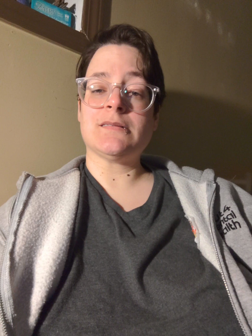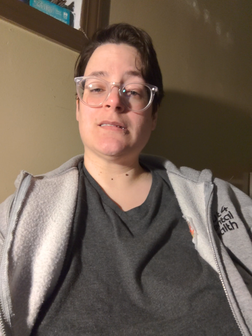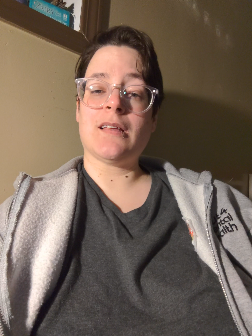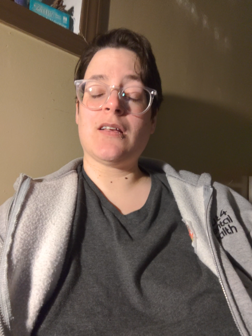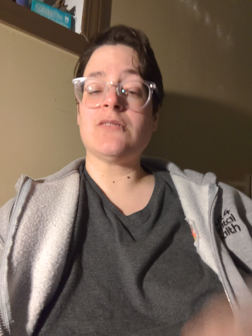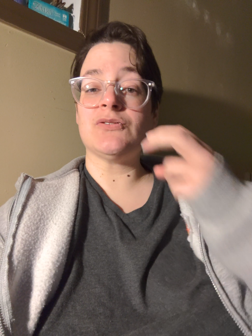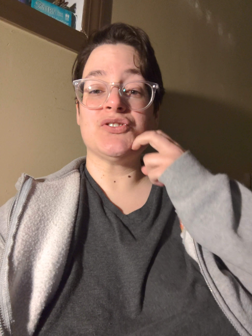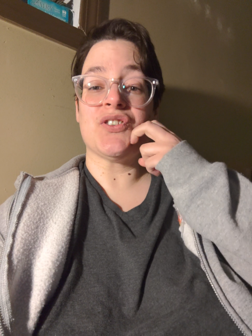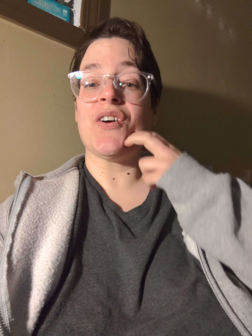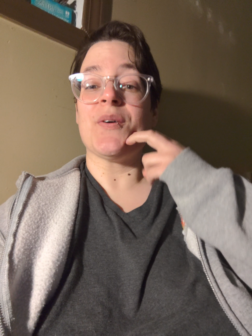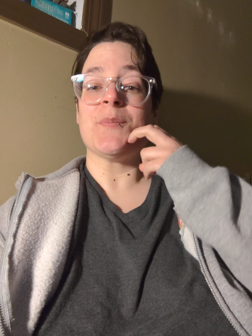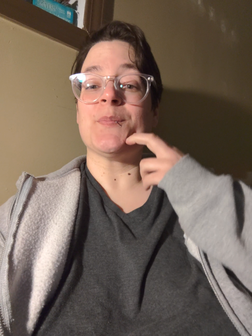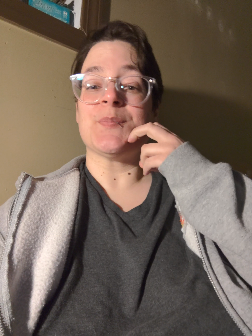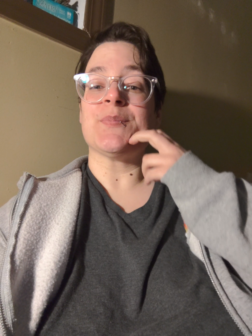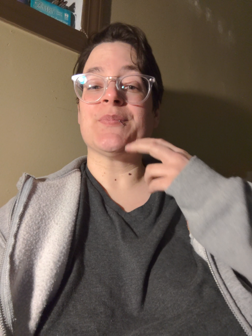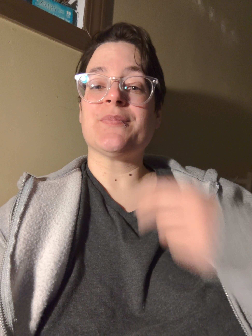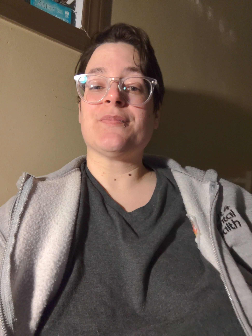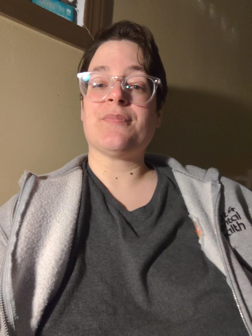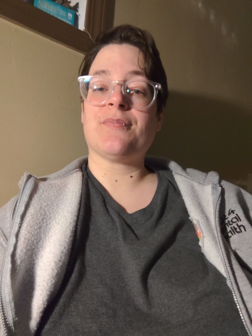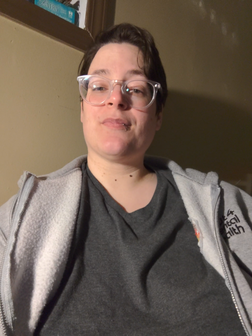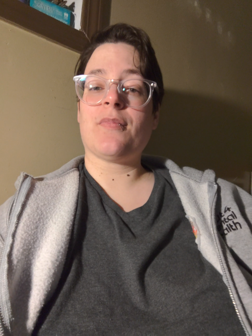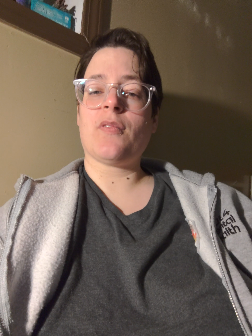gum